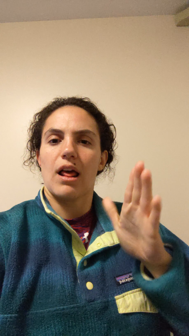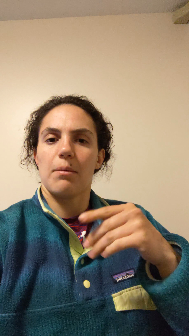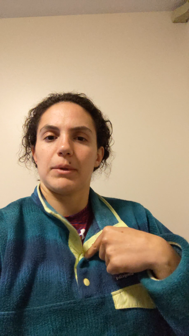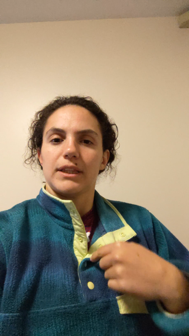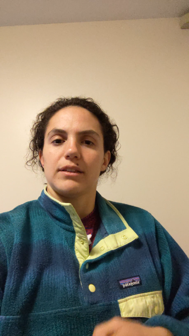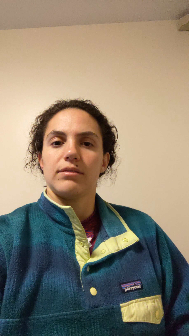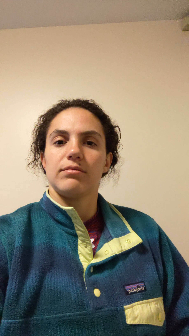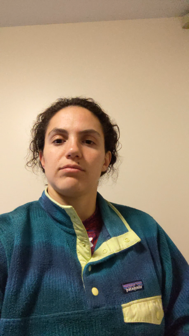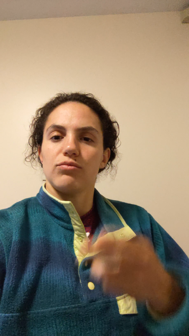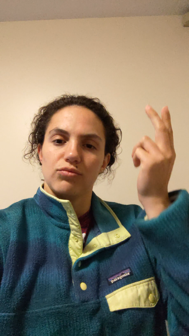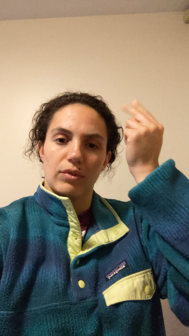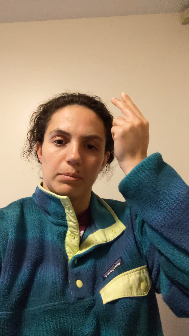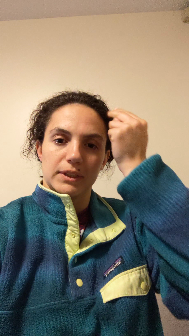rabbit